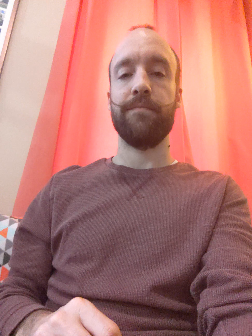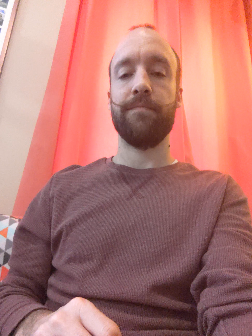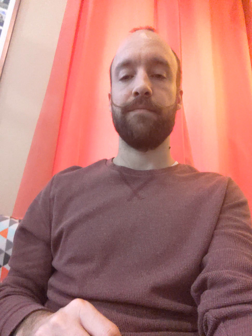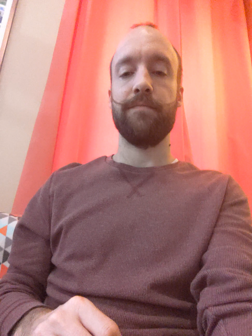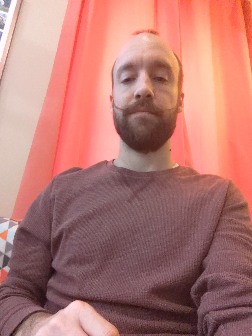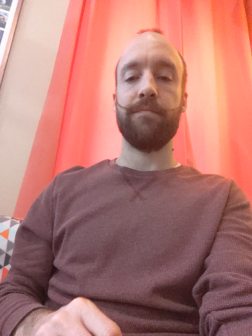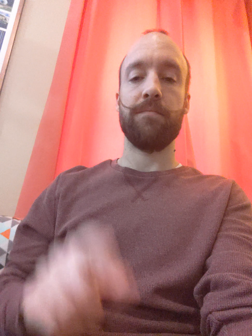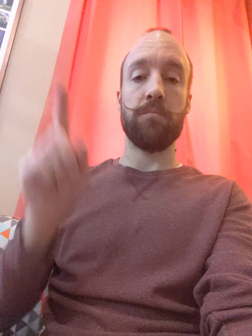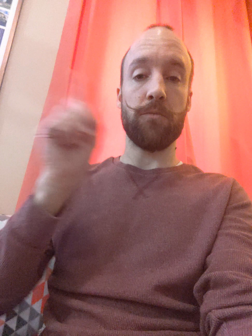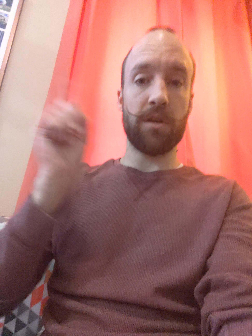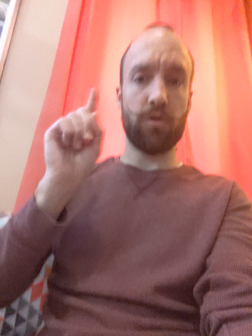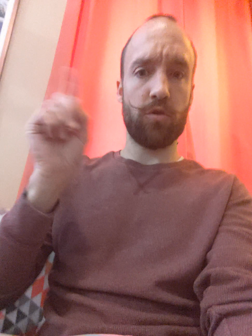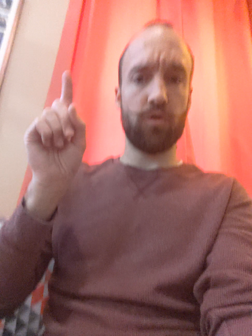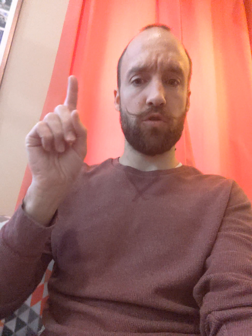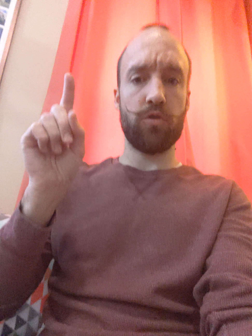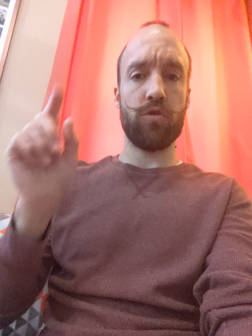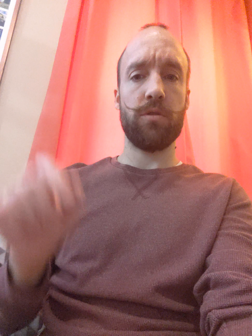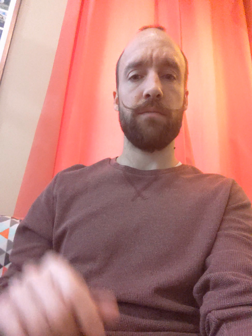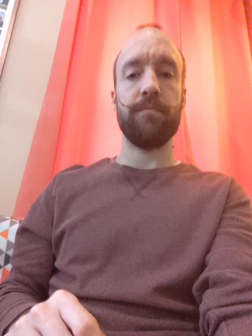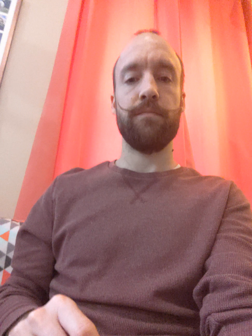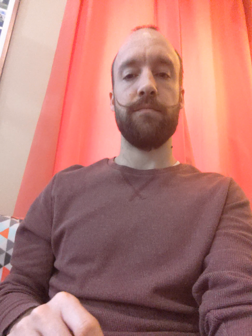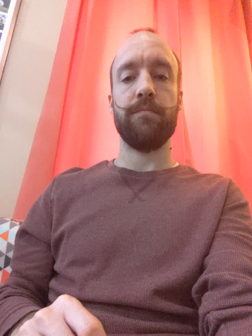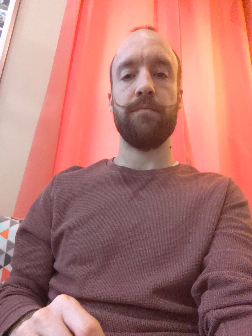where